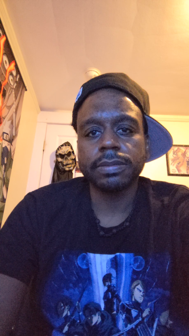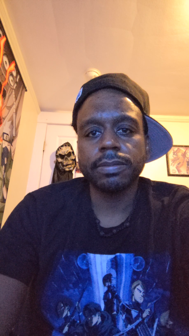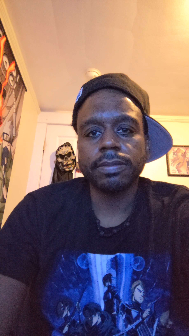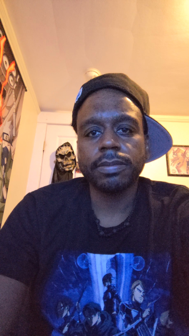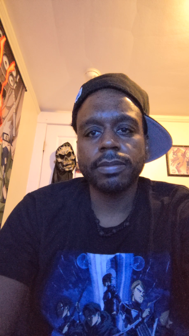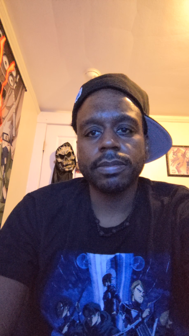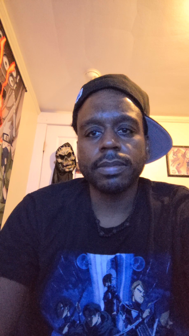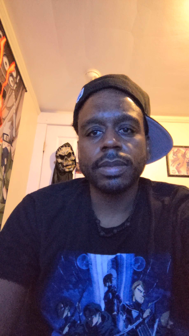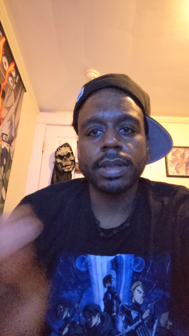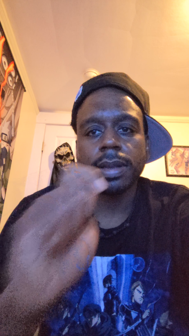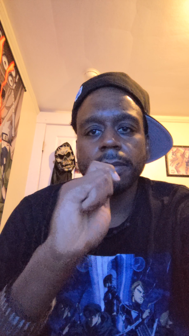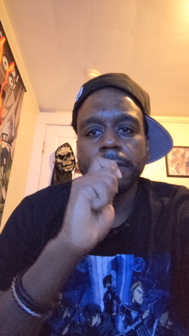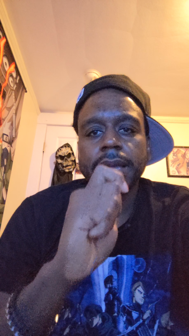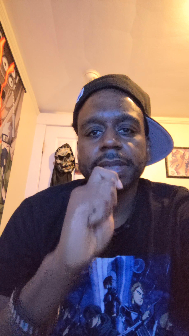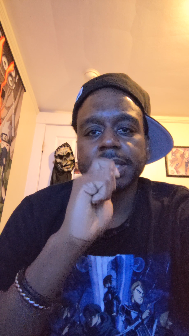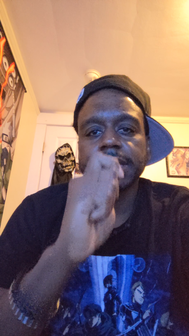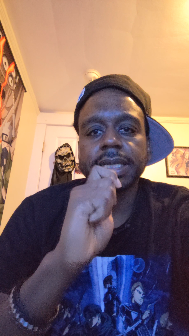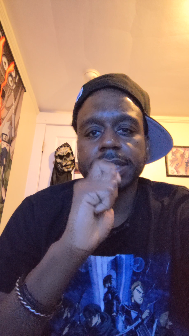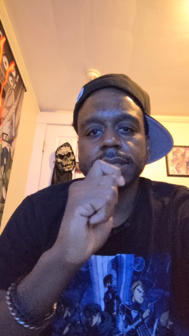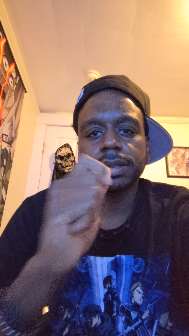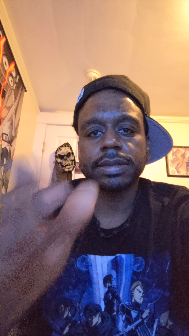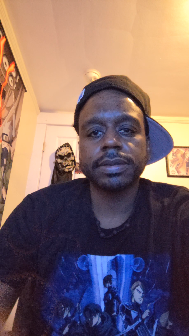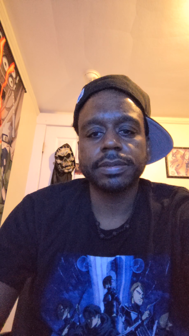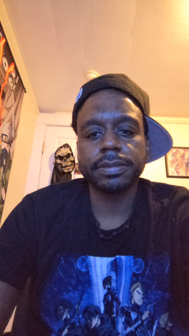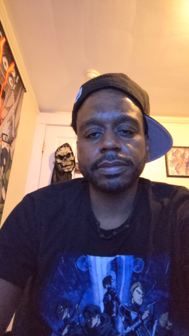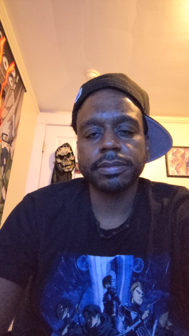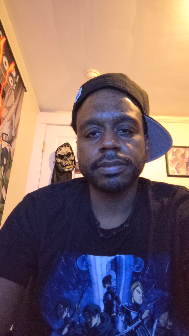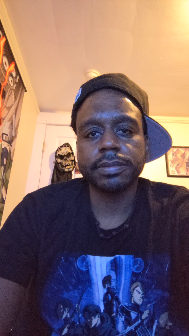popsicle